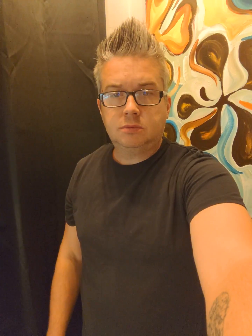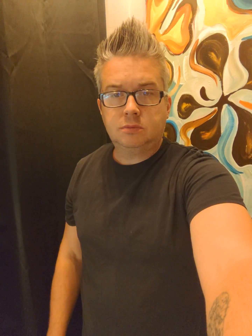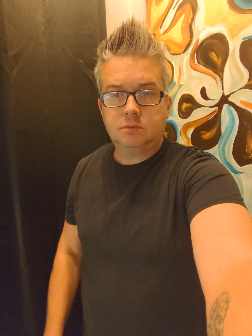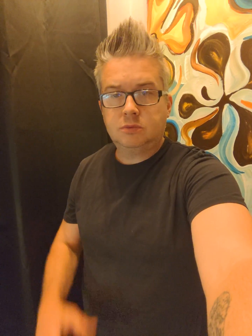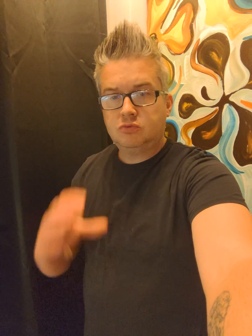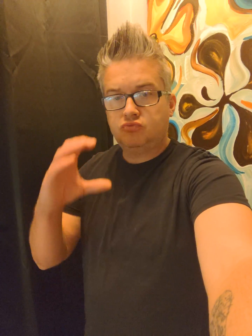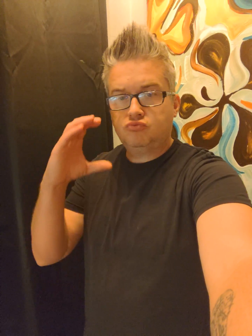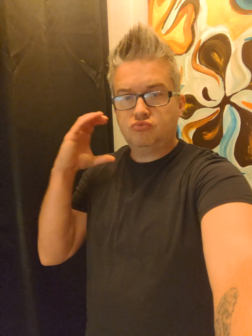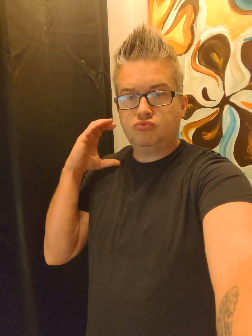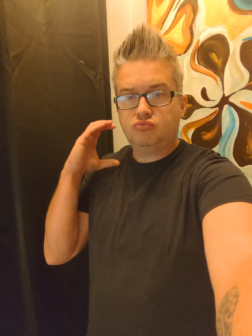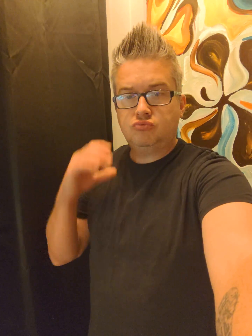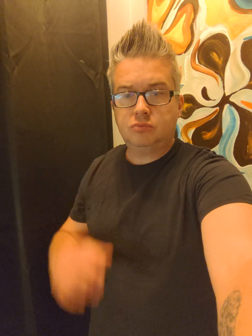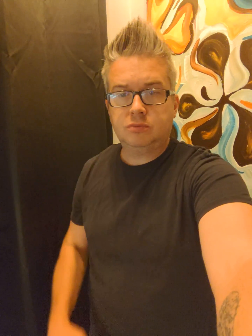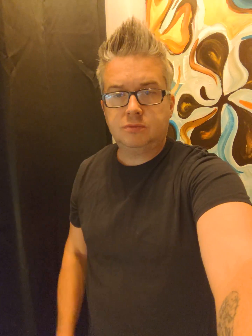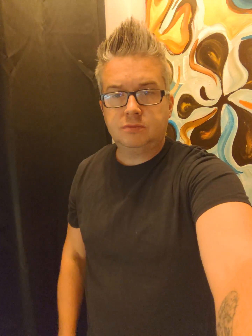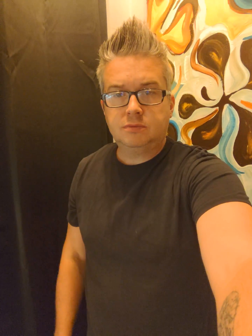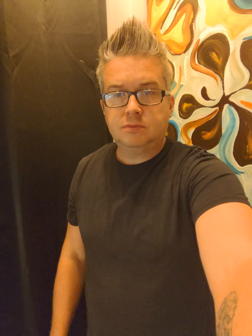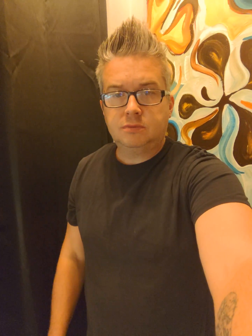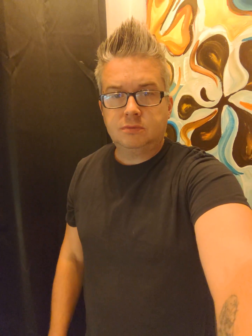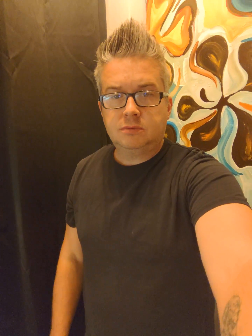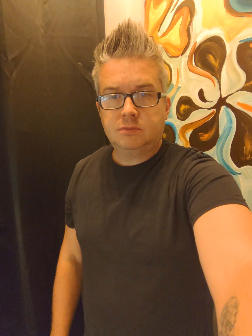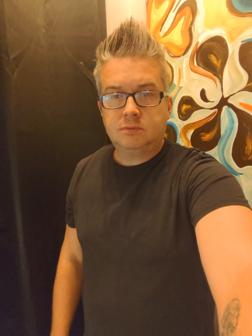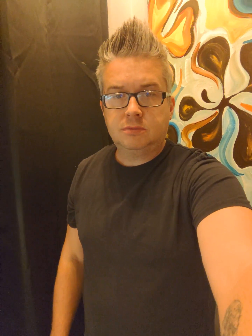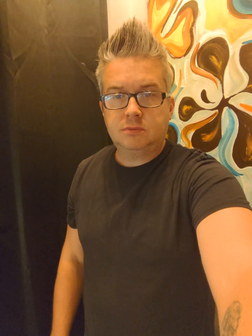bus